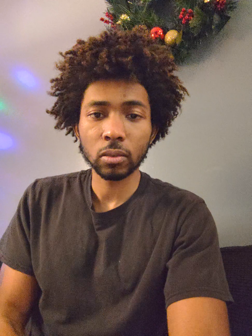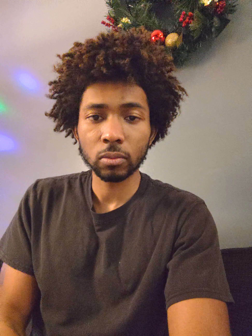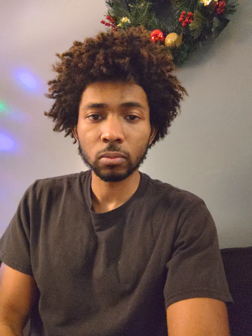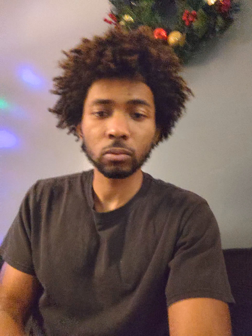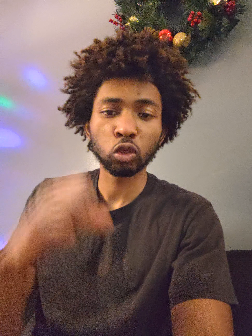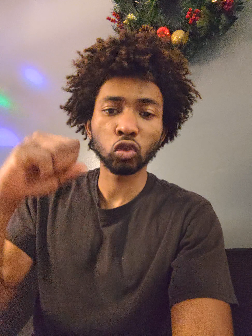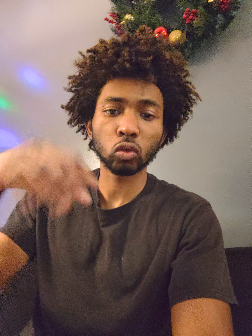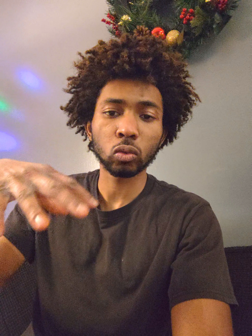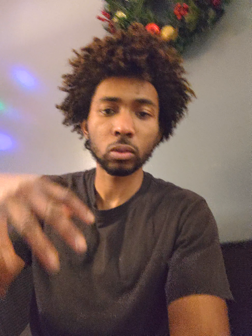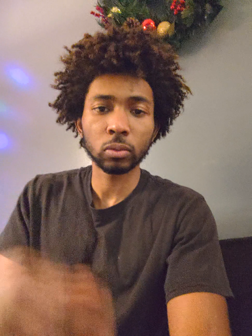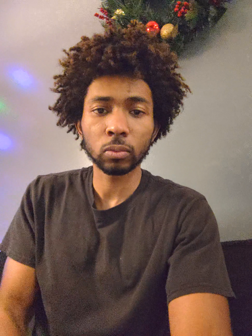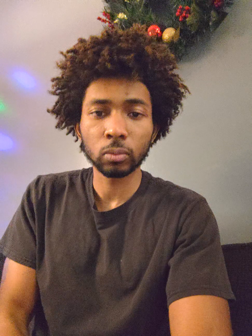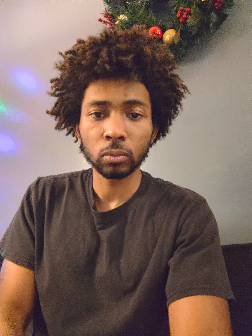drop